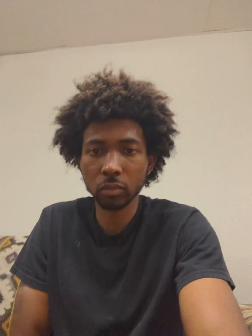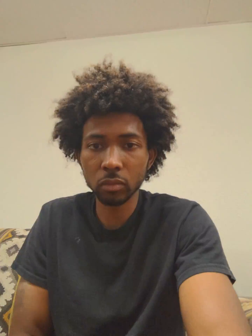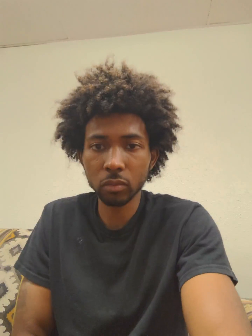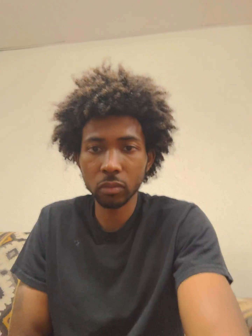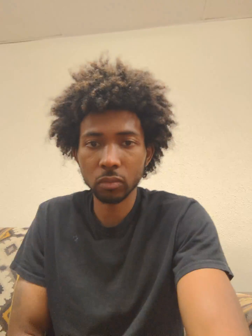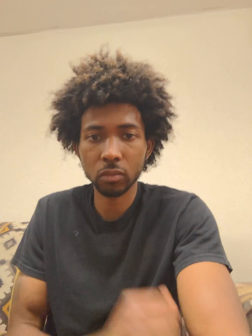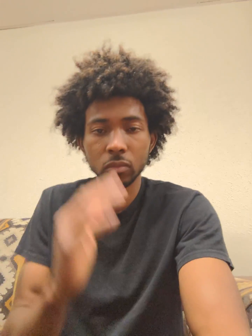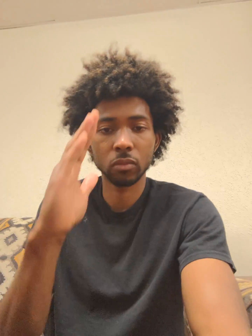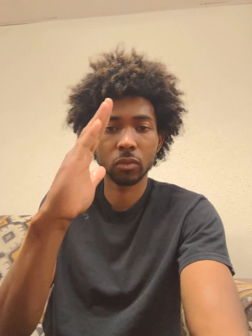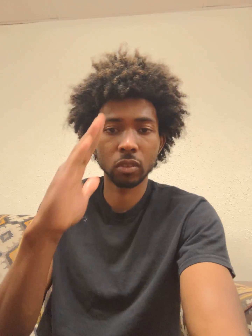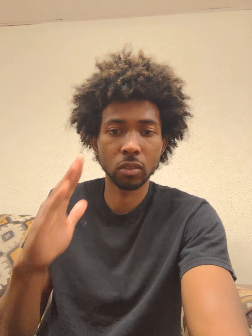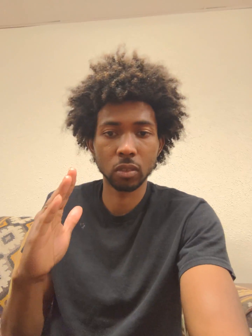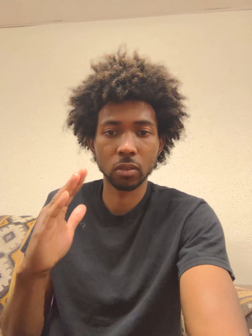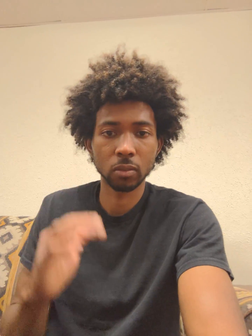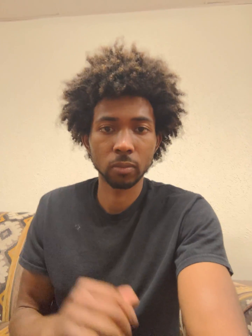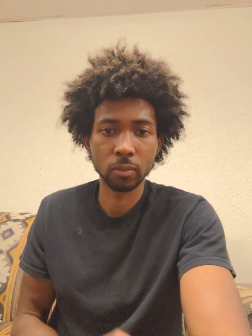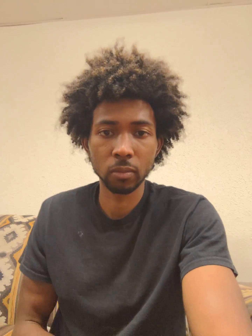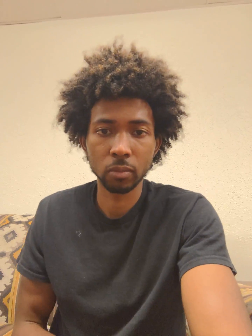roof